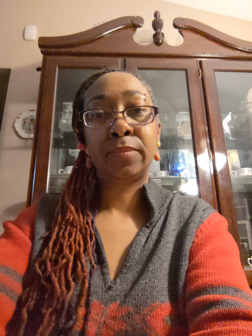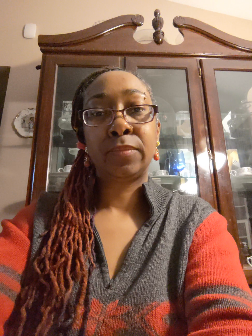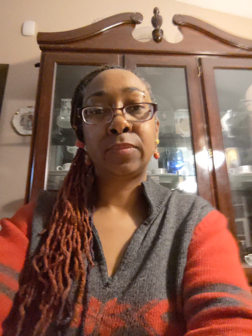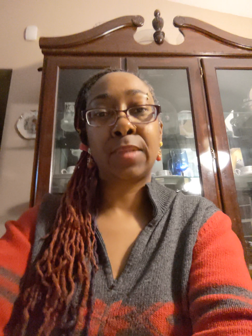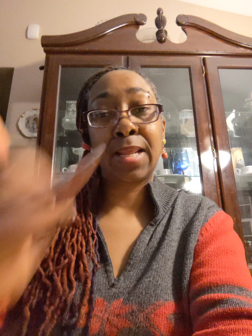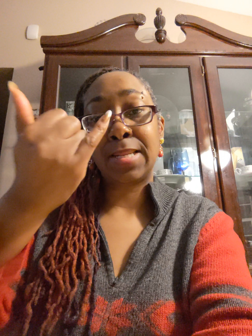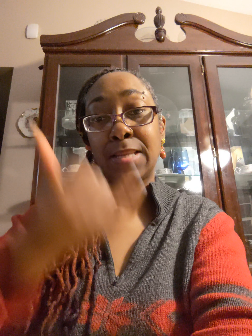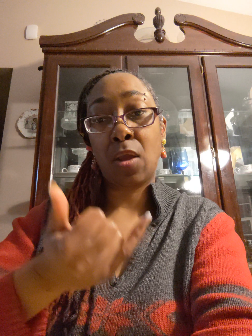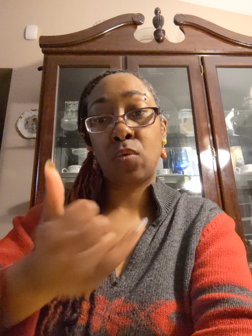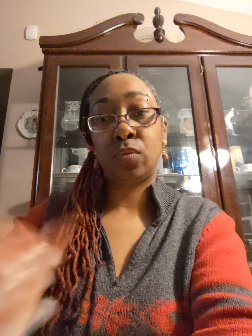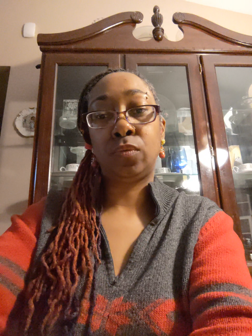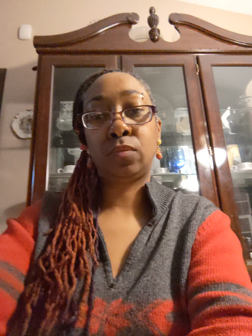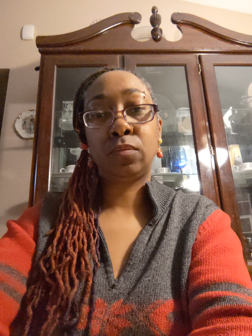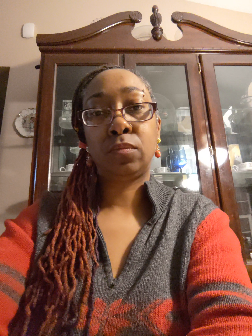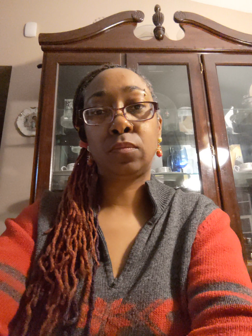now